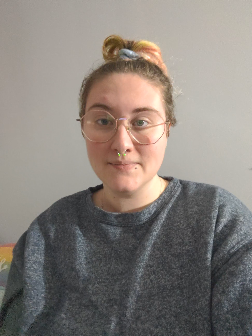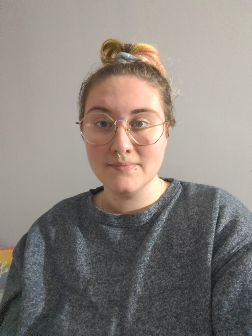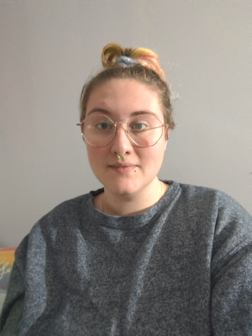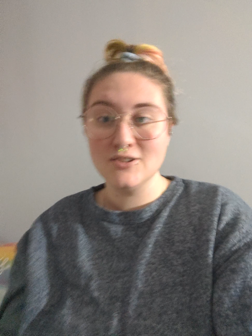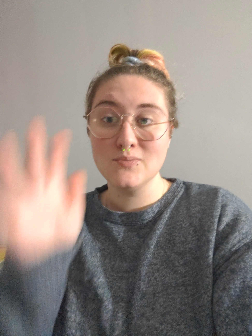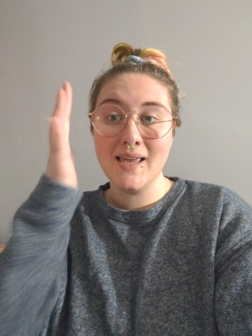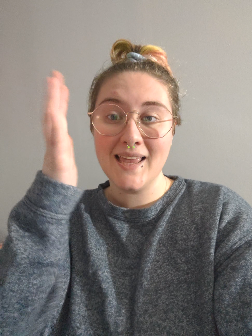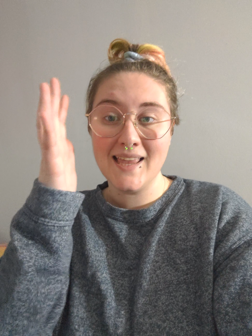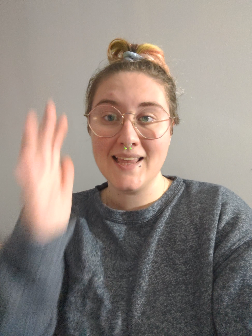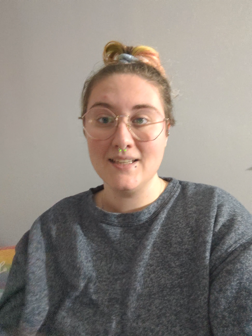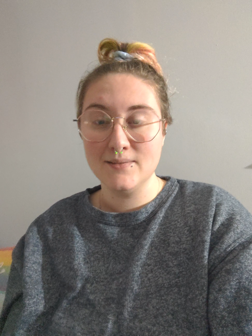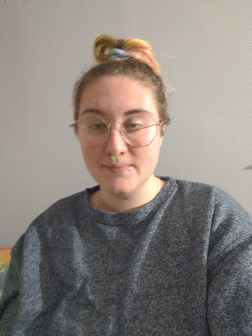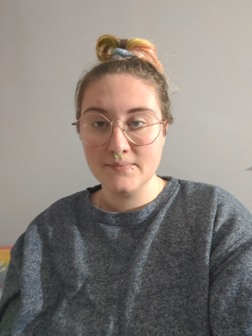tree